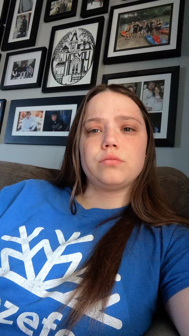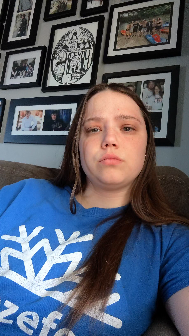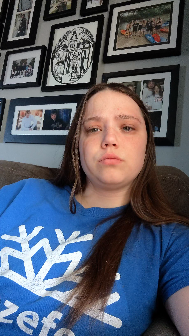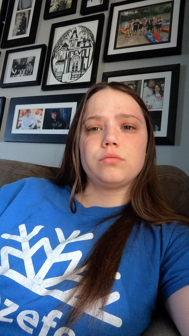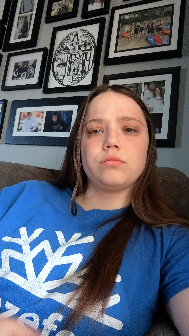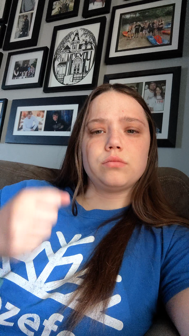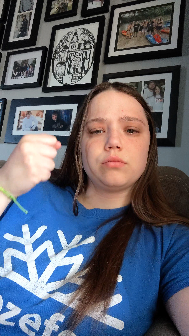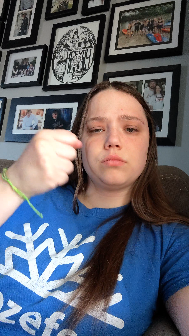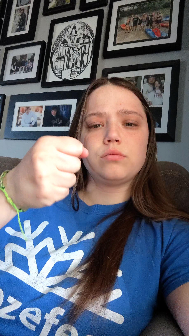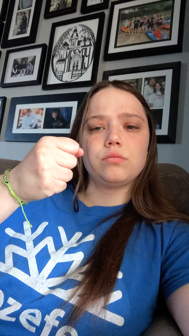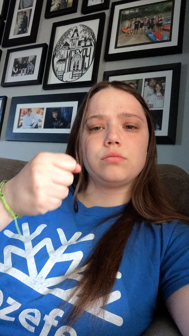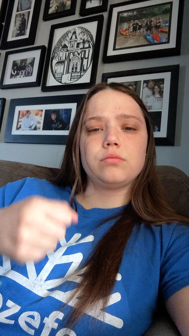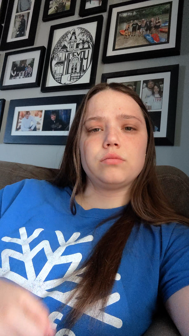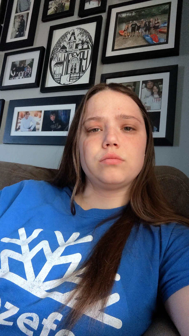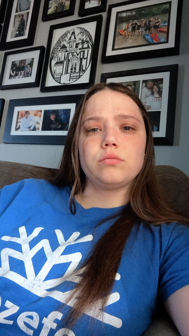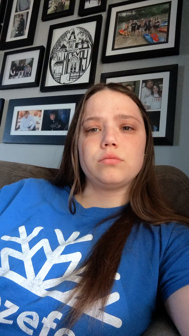hit